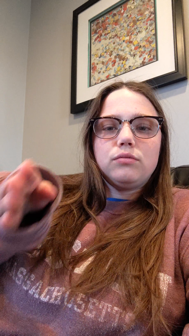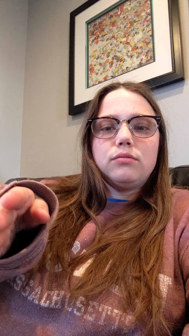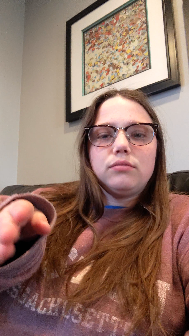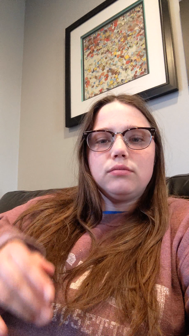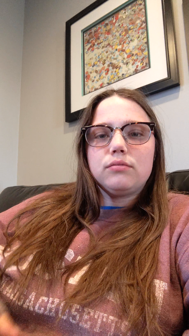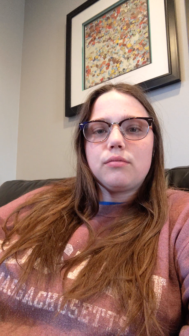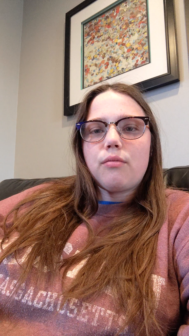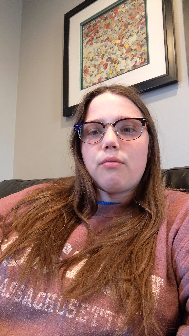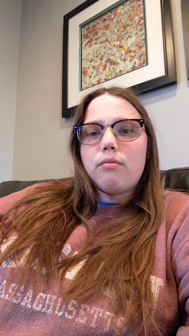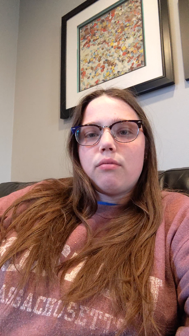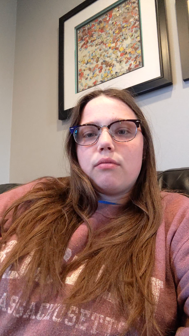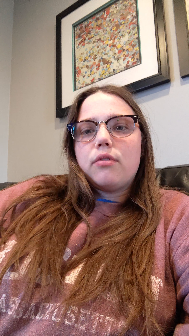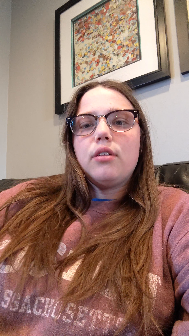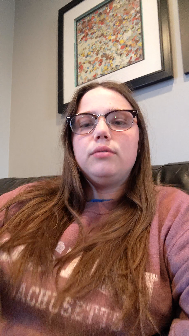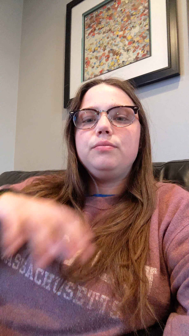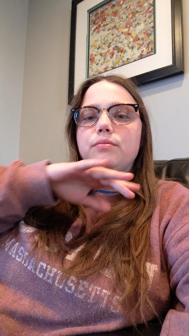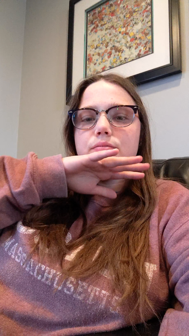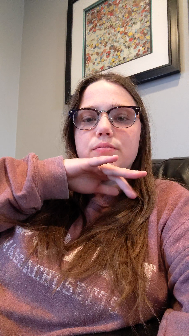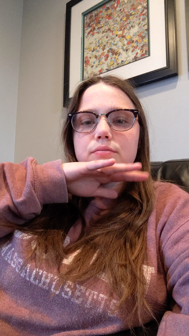naughty